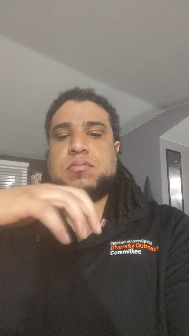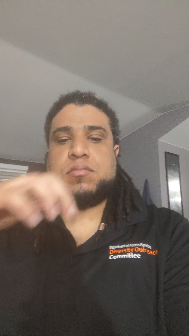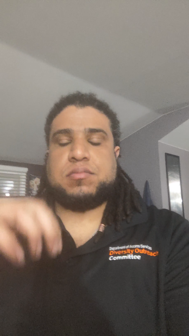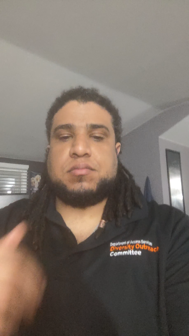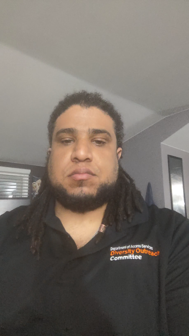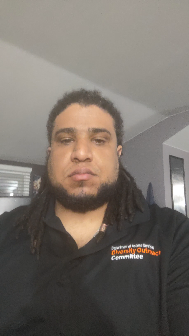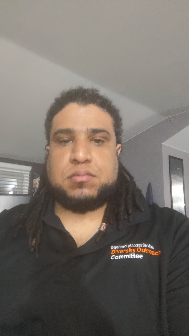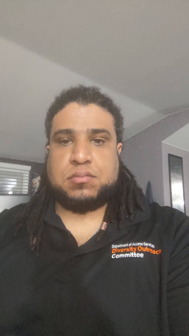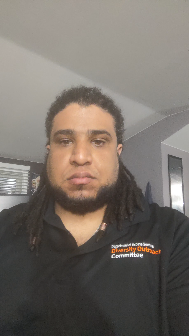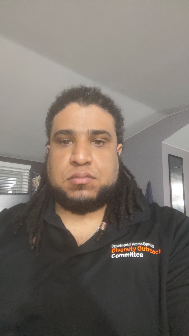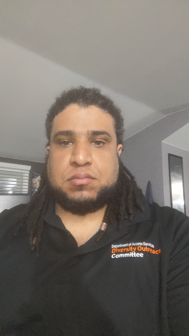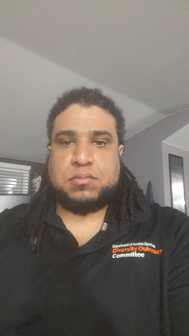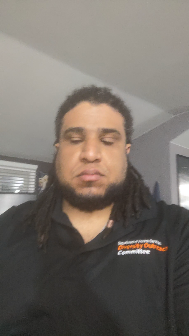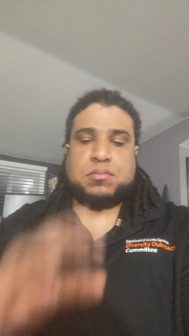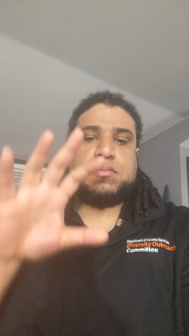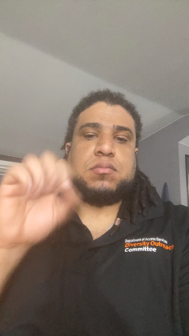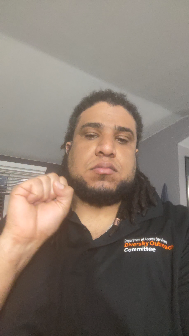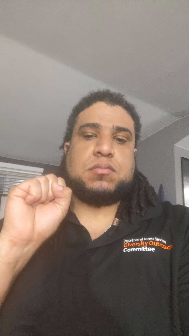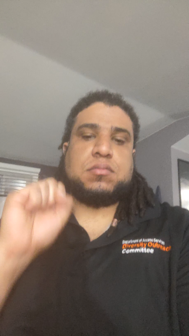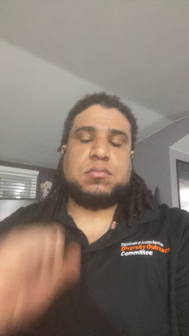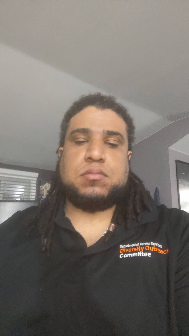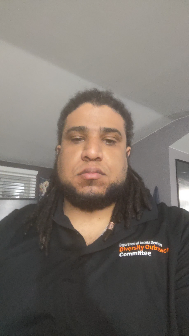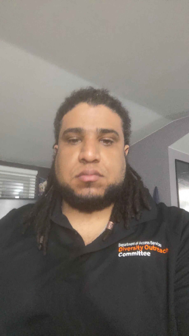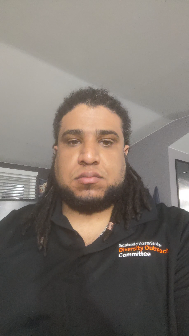catch